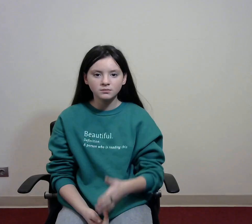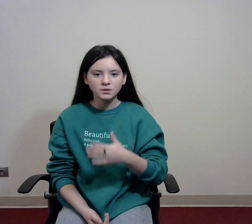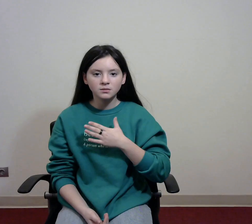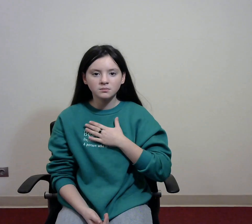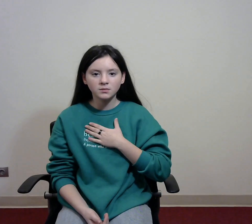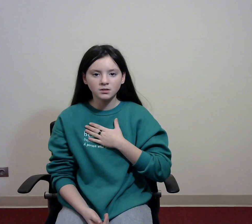mən